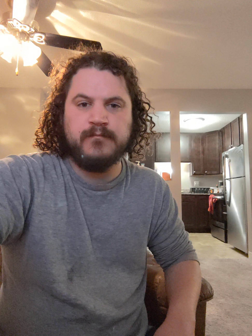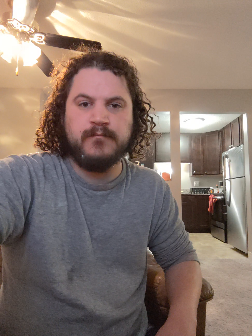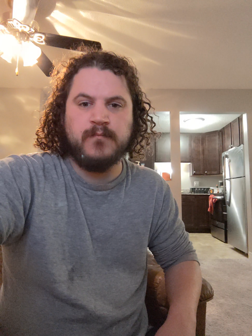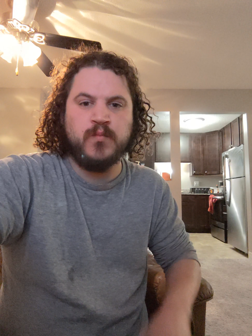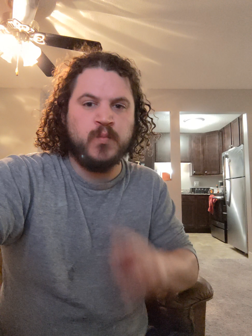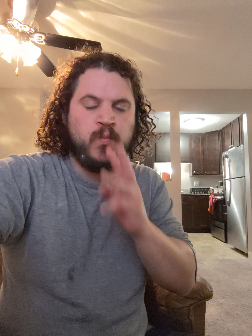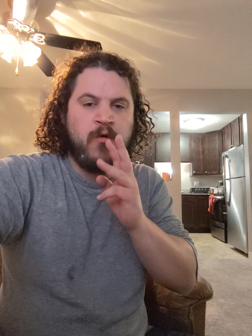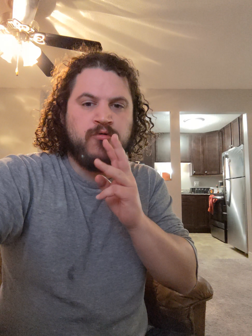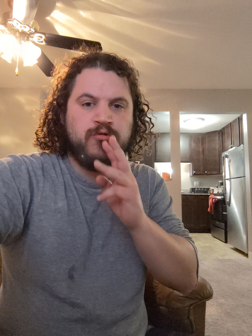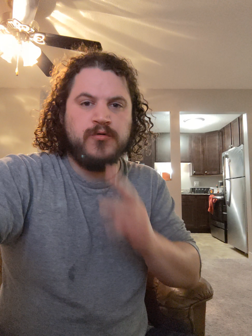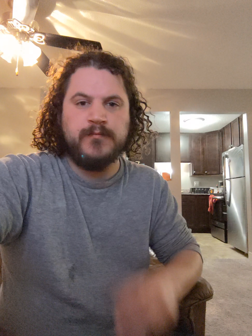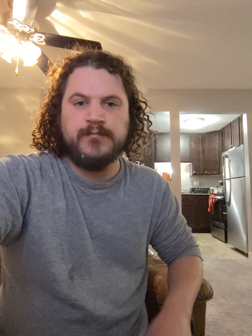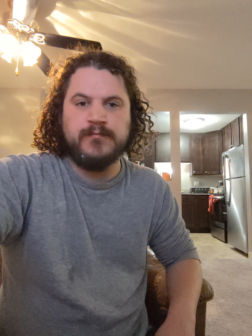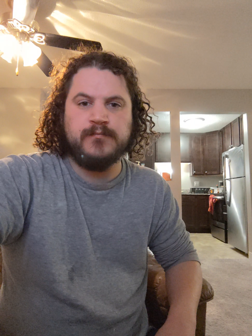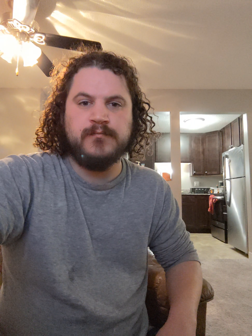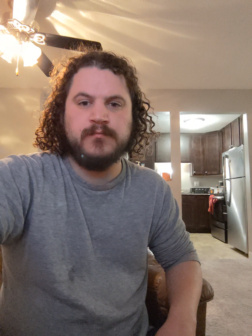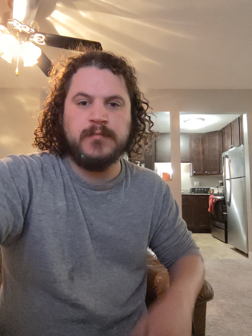water